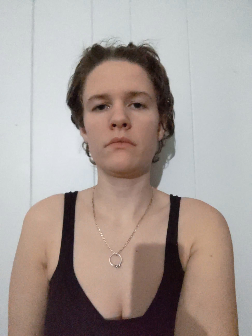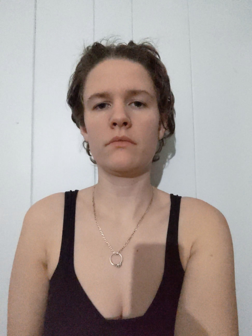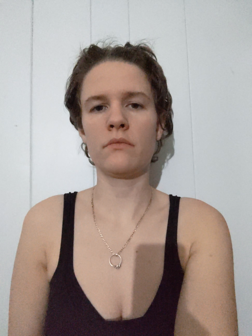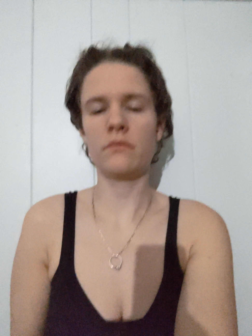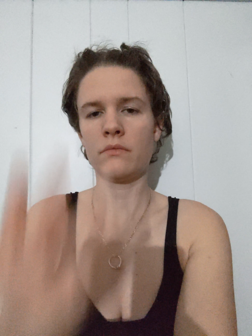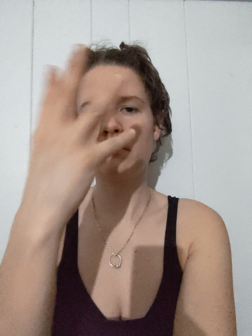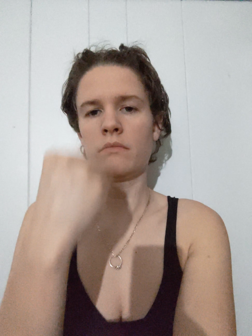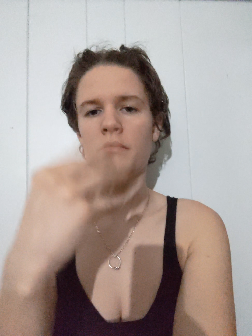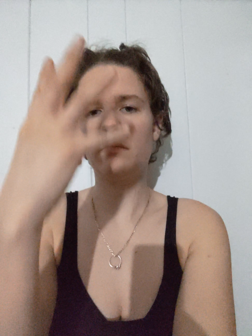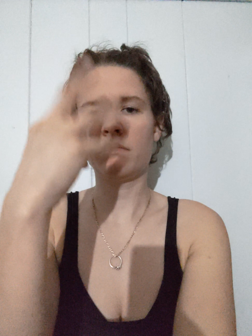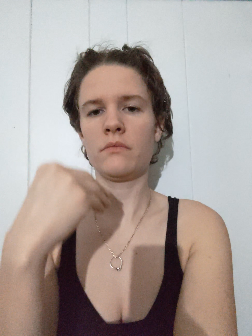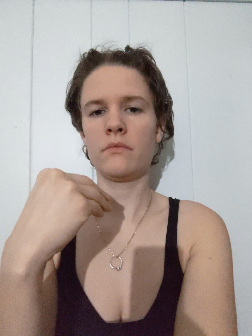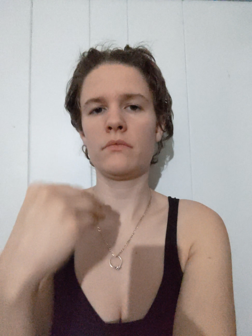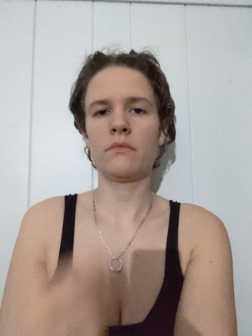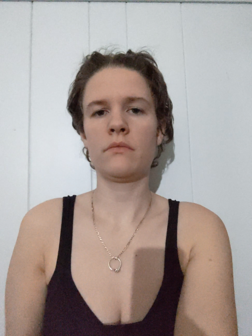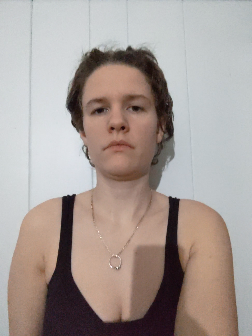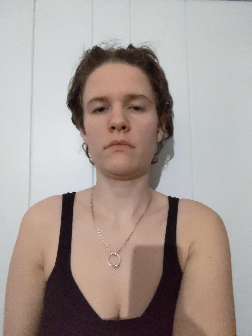sleepy